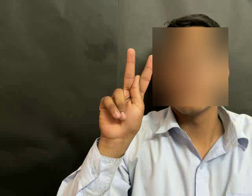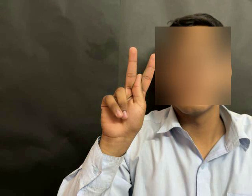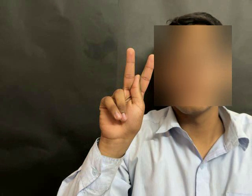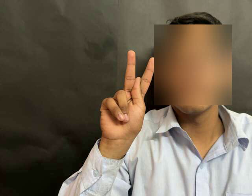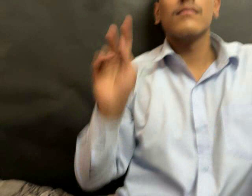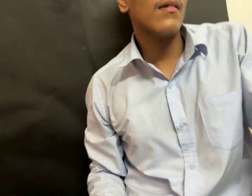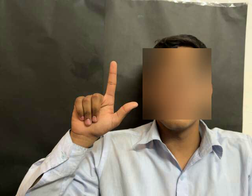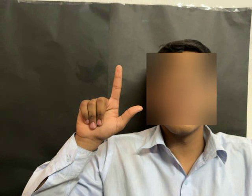L